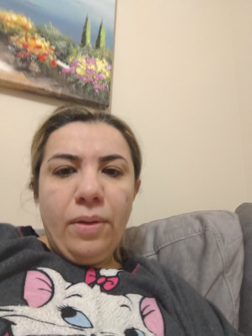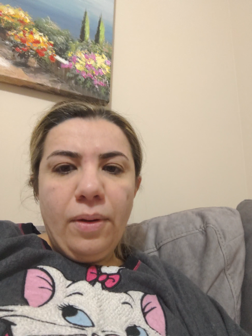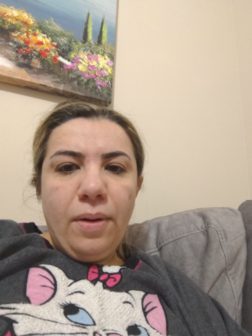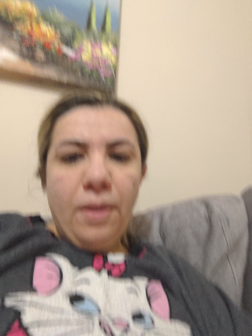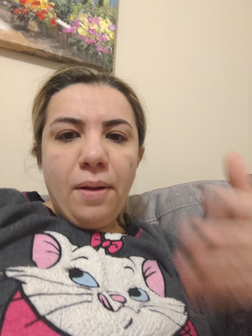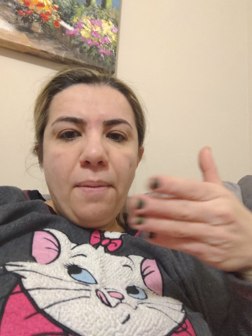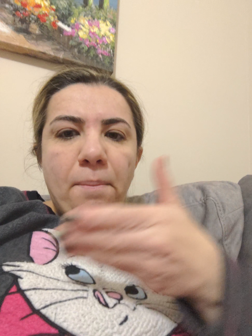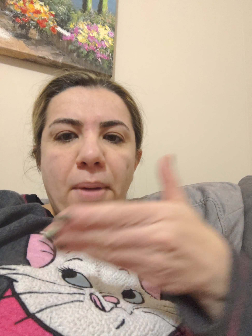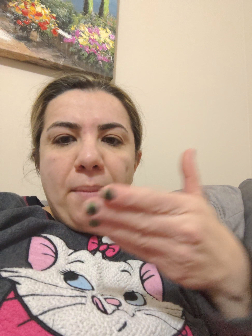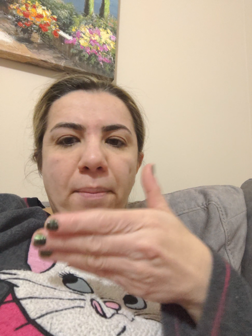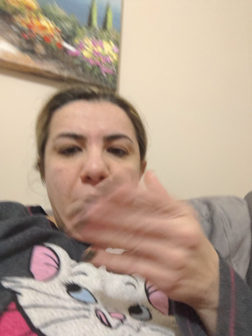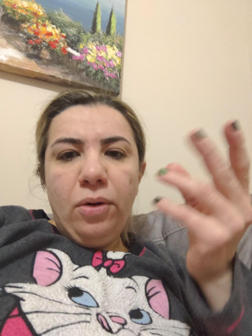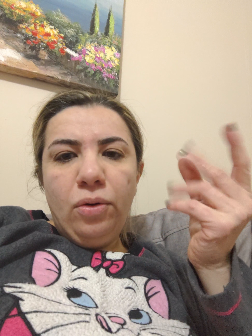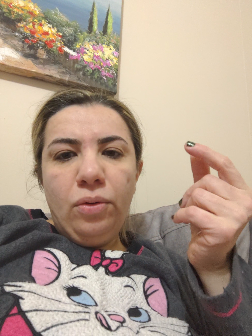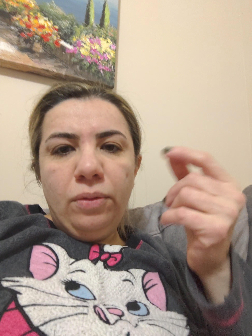puppy